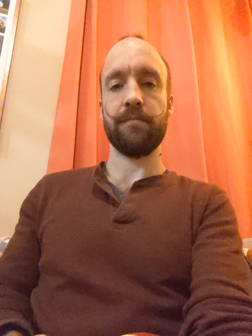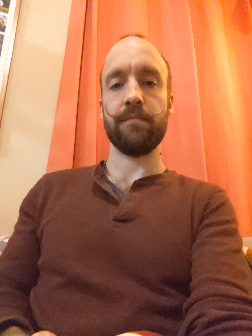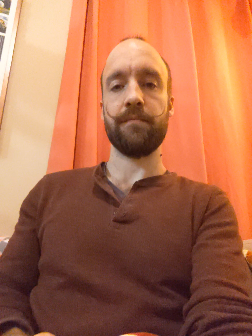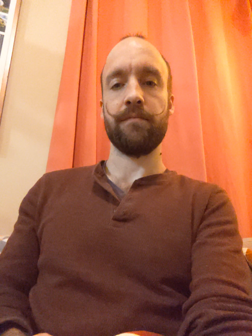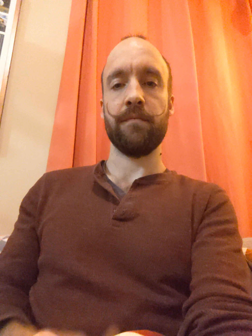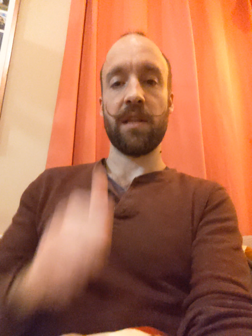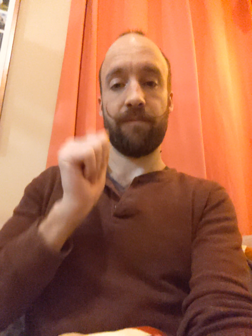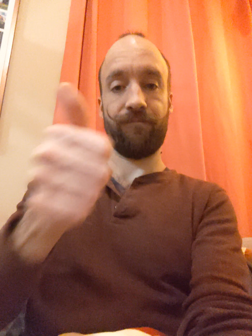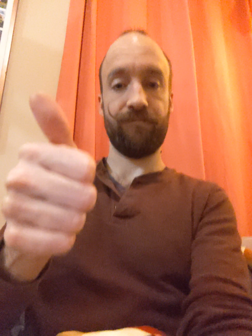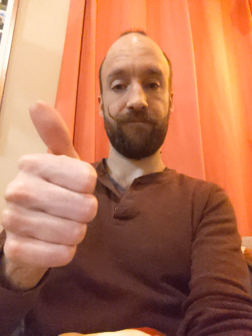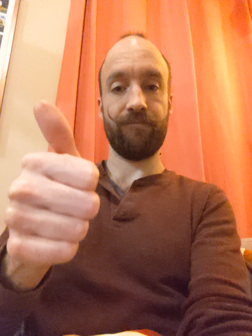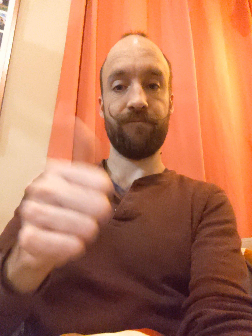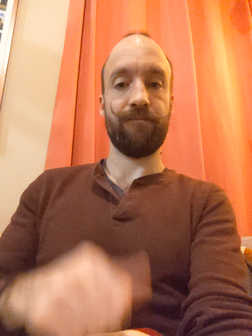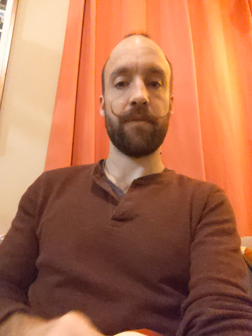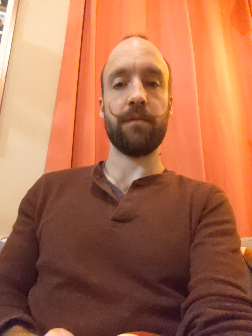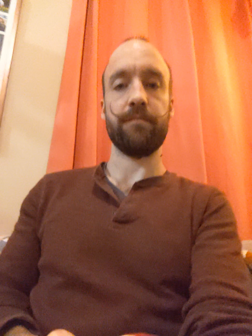yourself